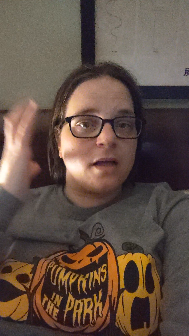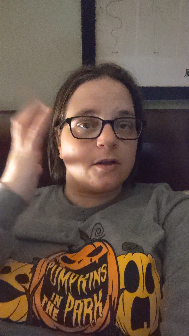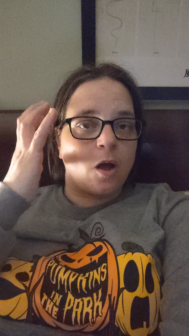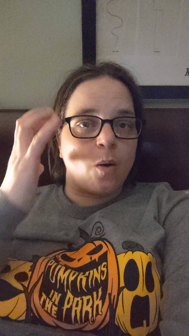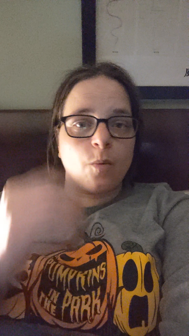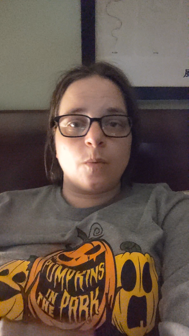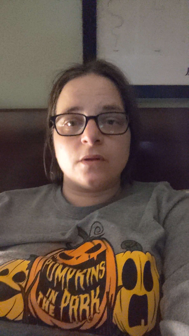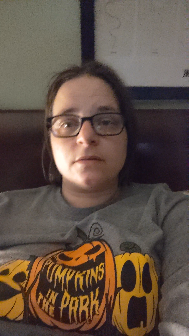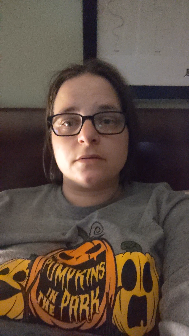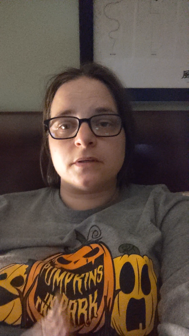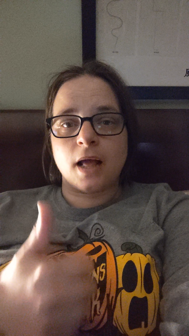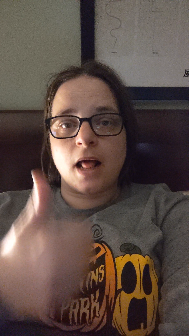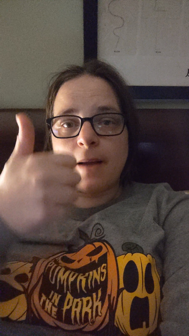help